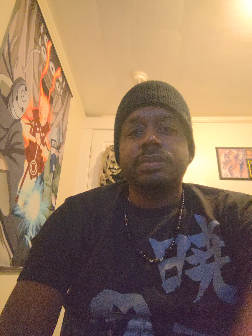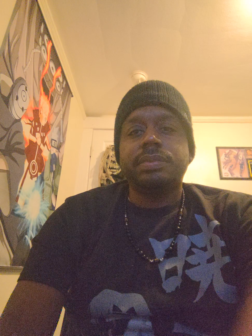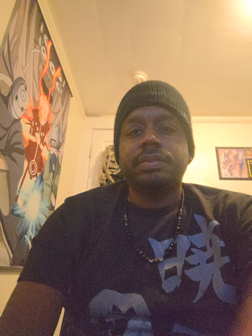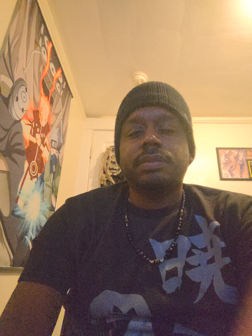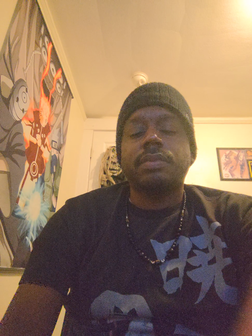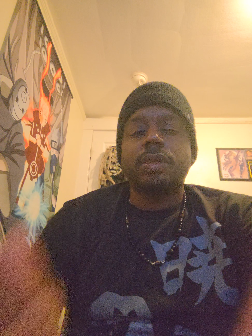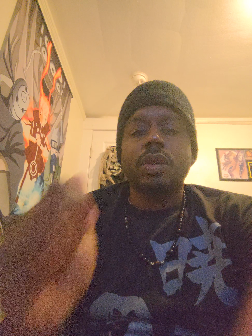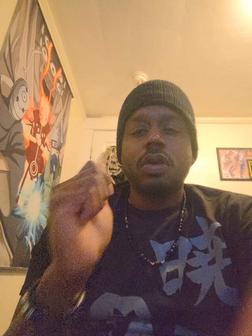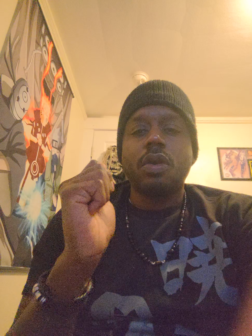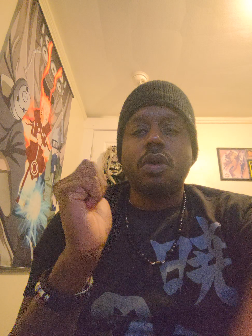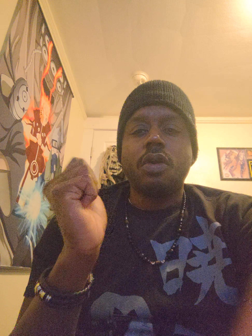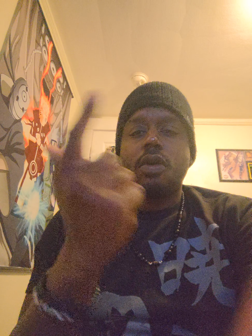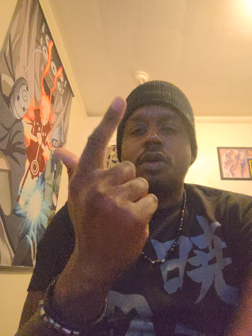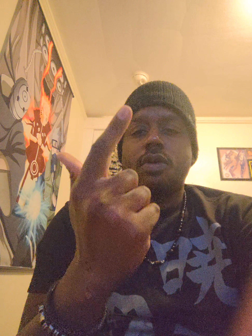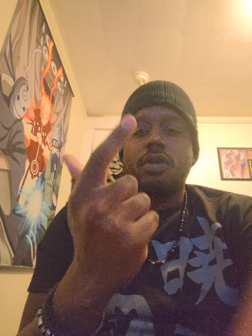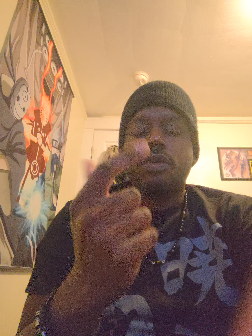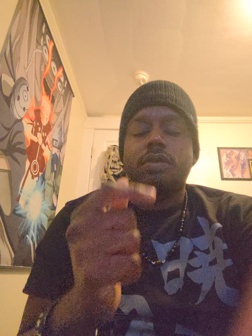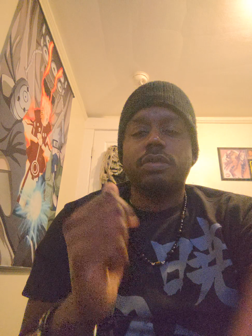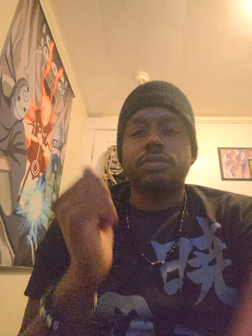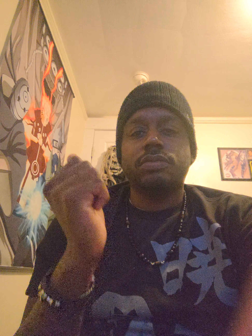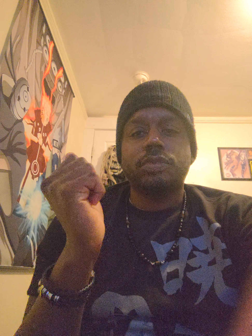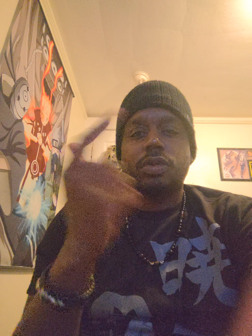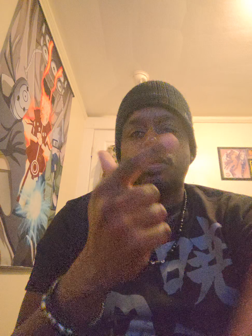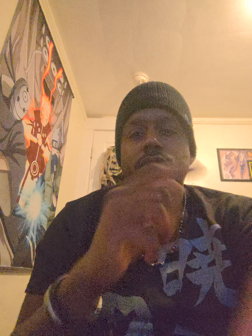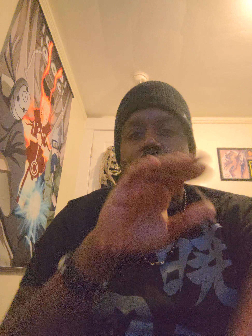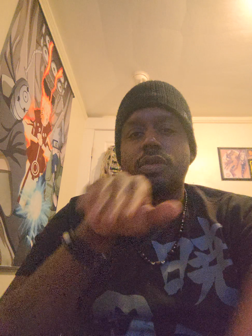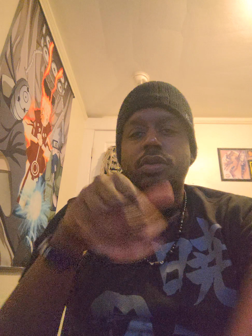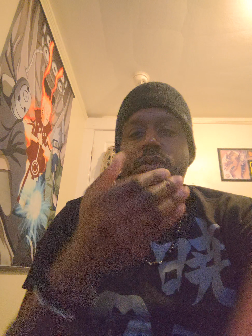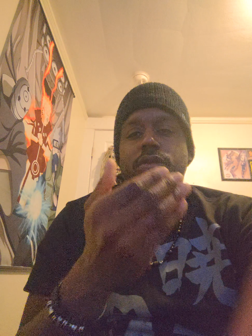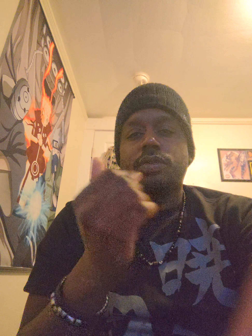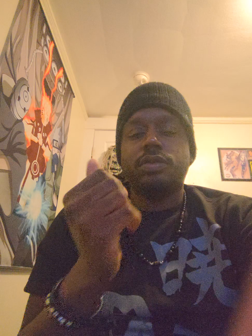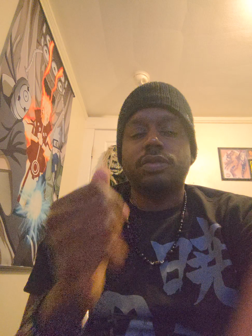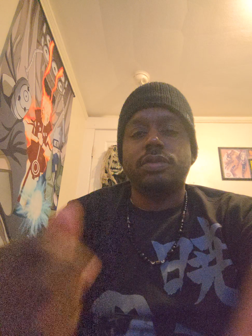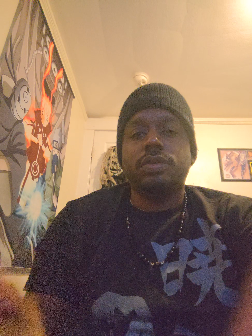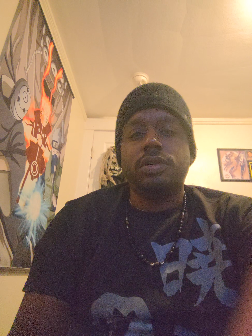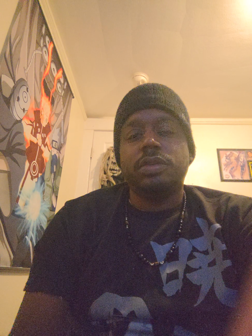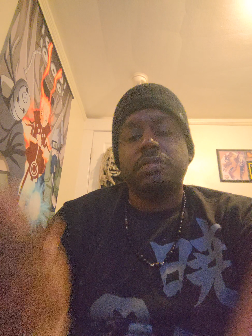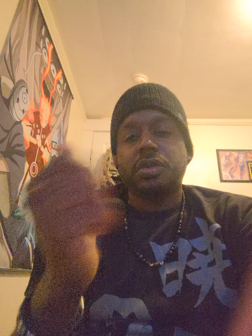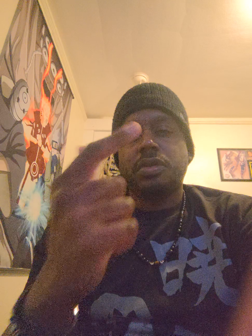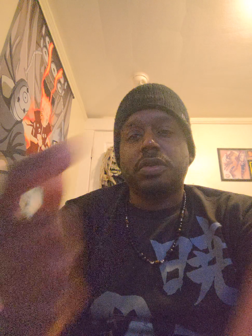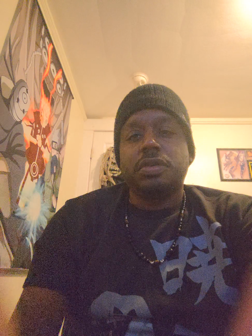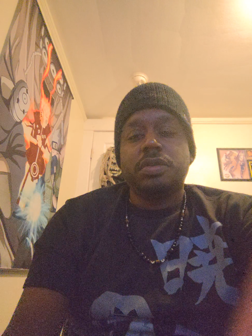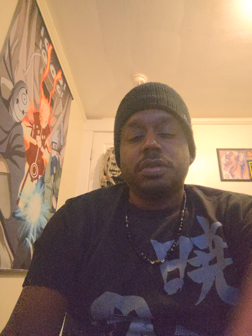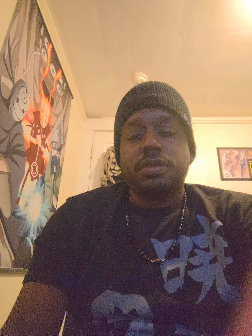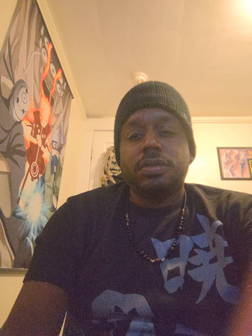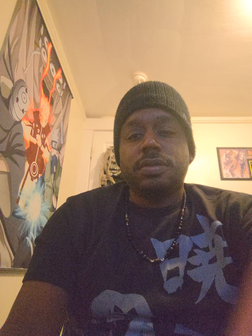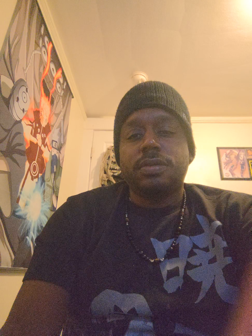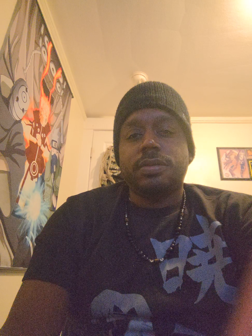all